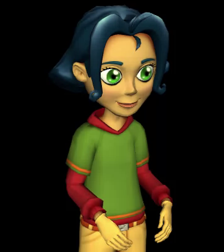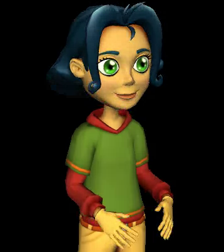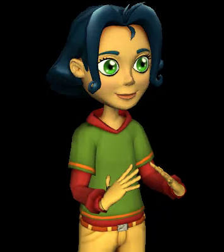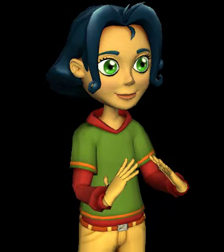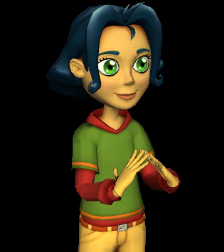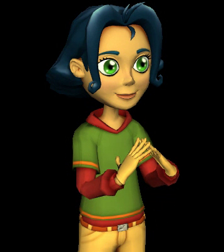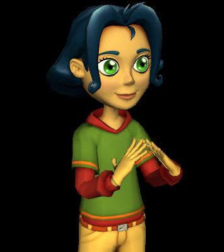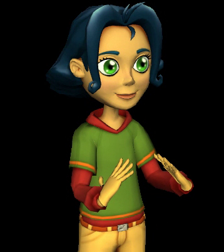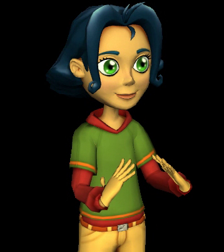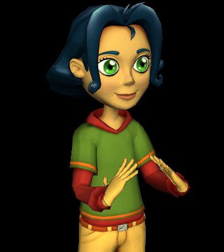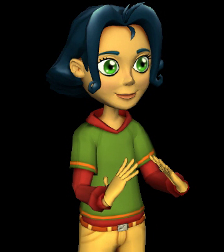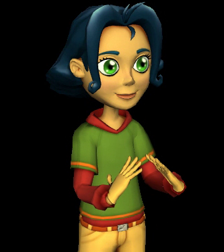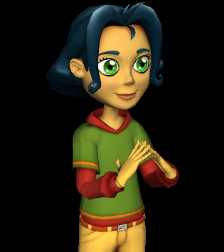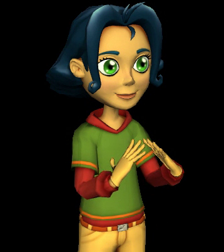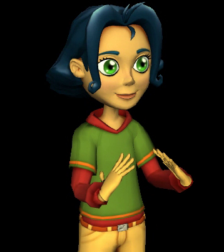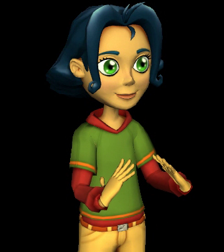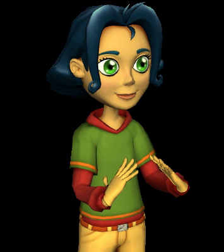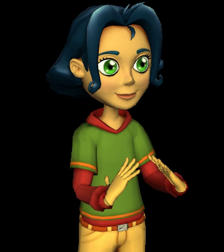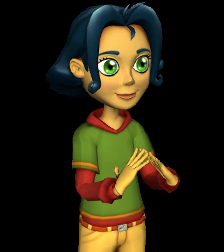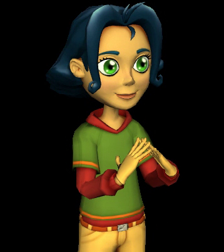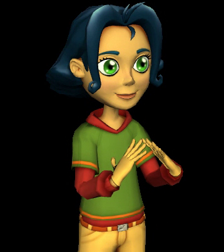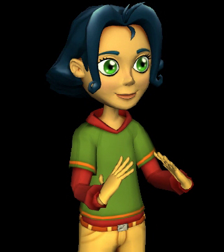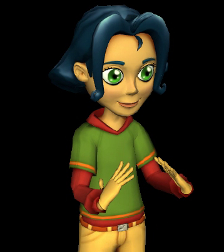معركة